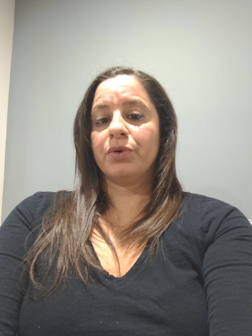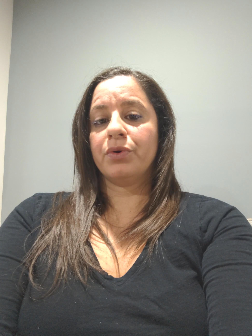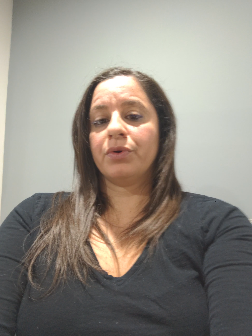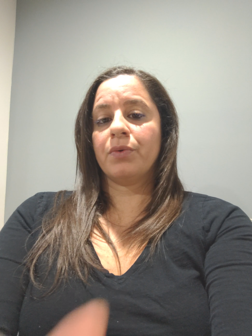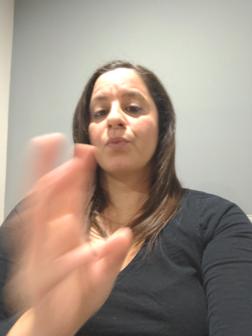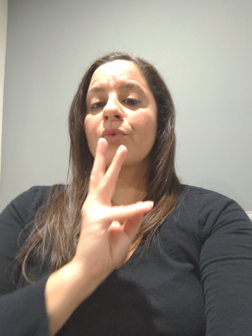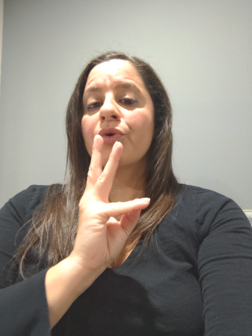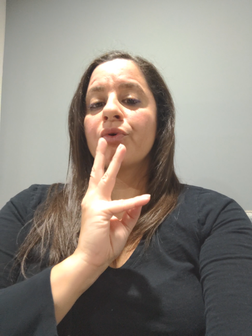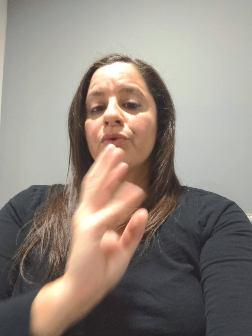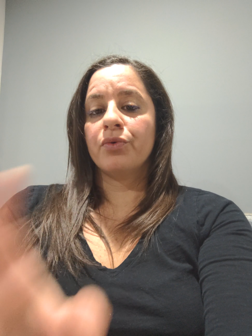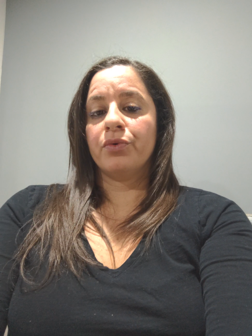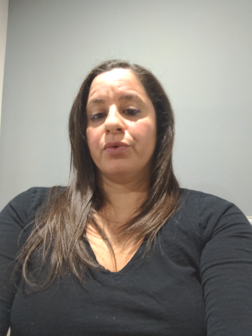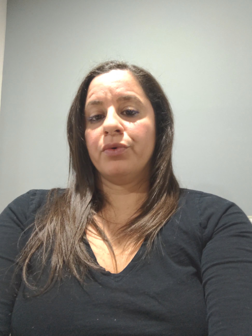water